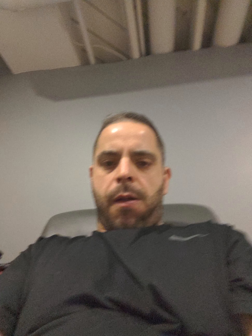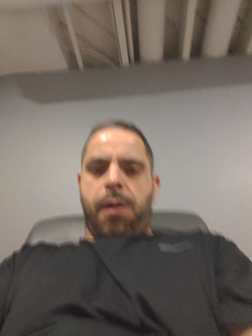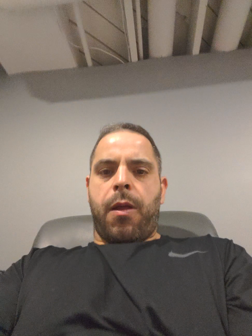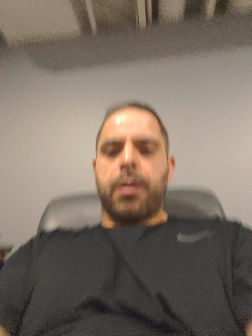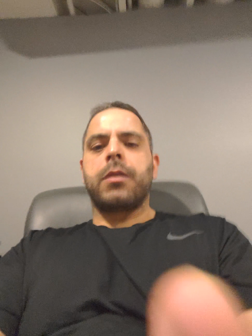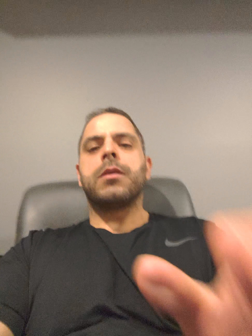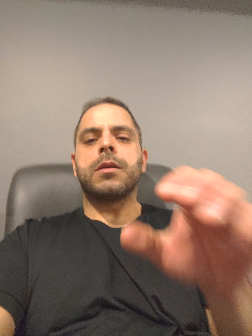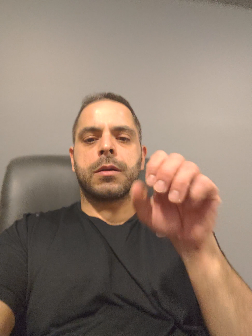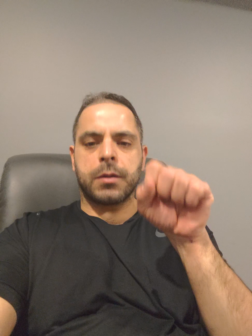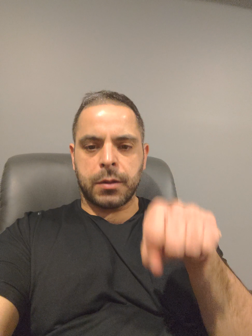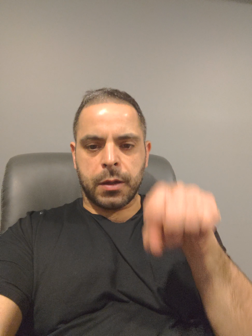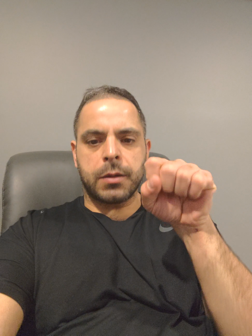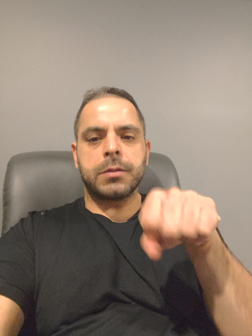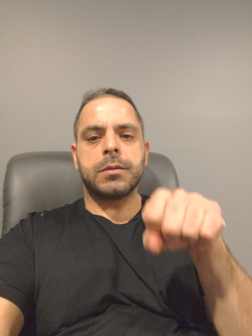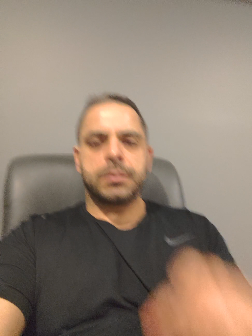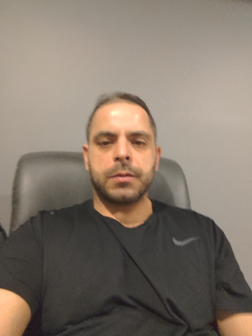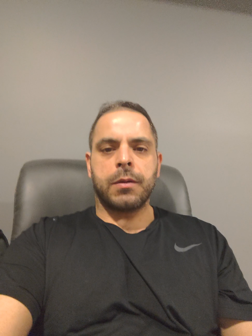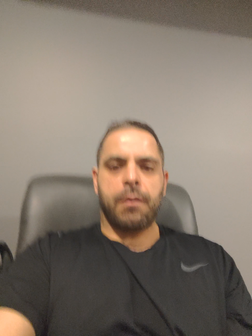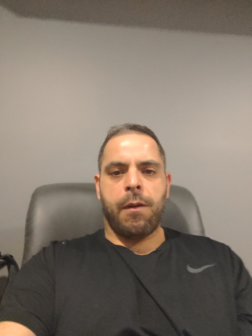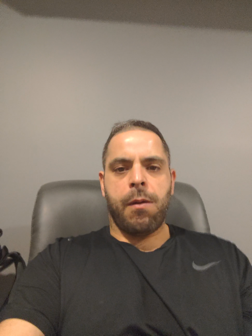yes